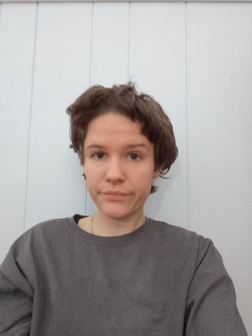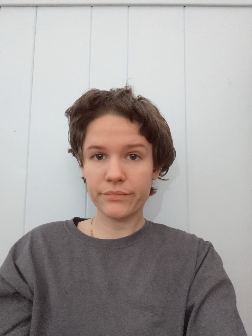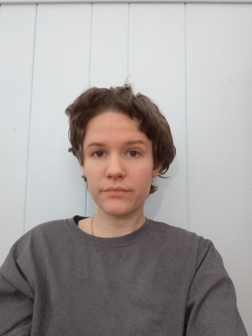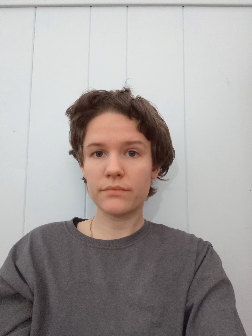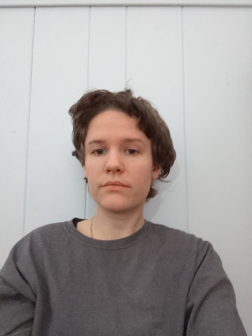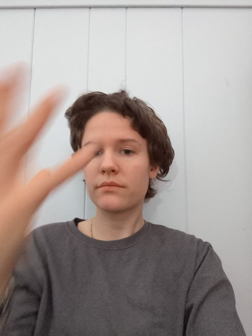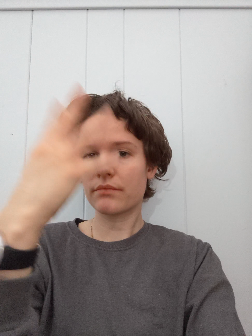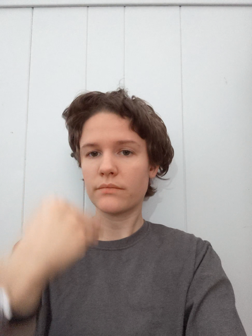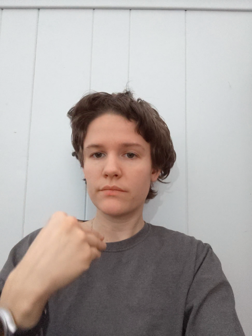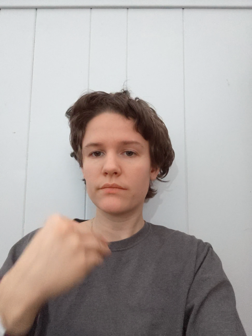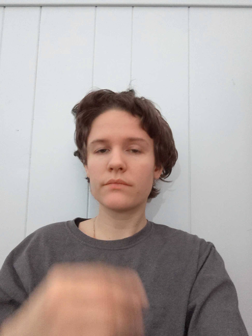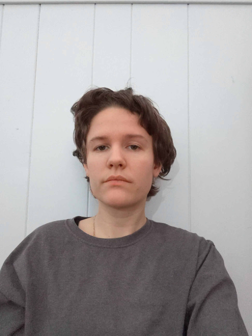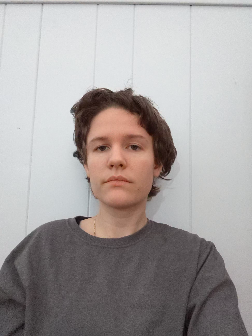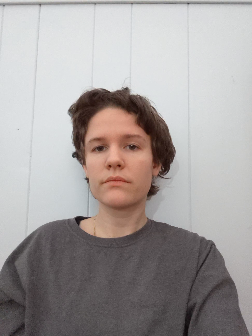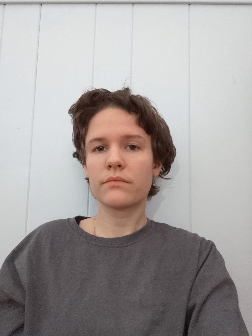nap